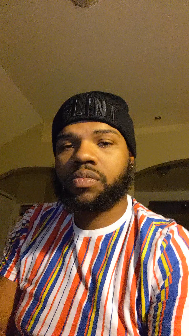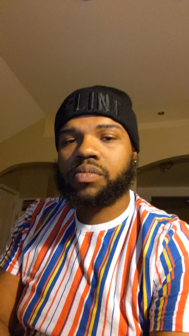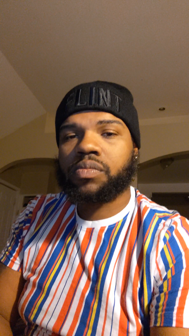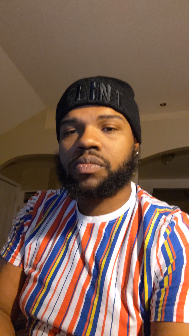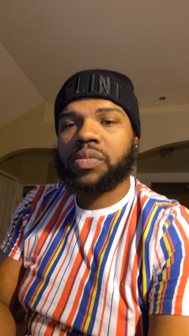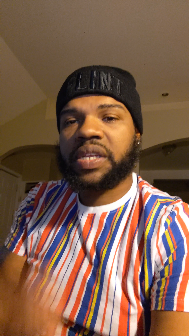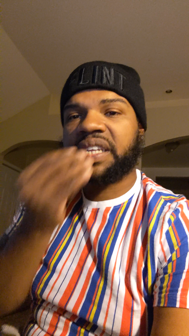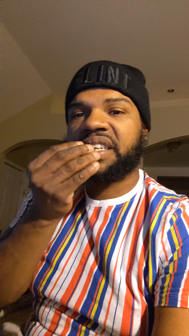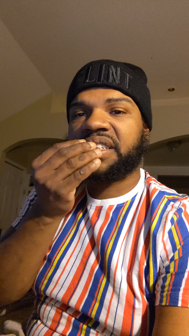eat